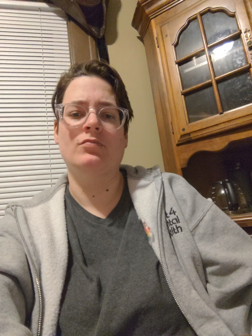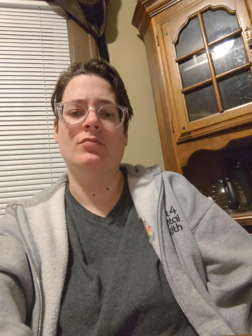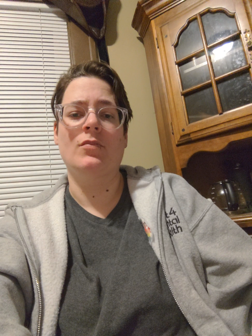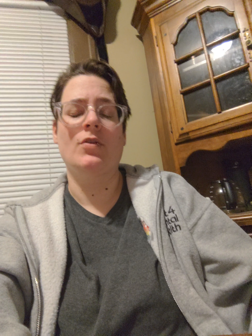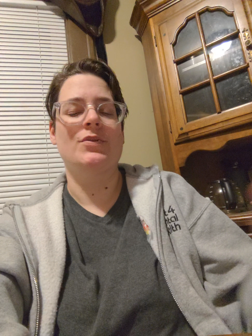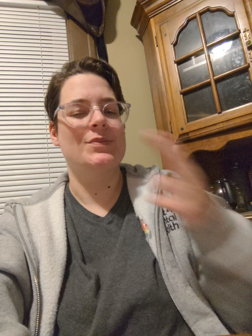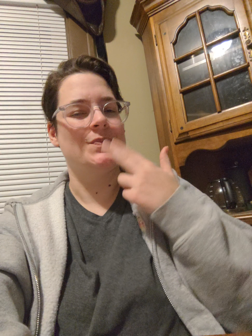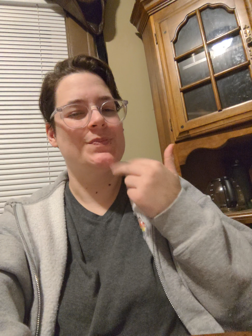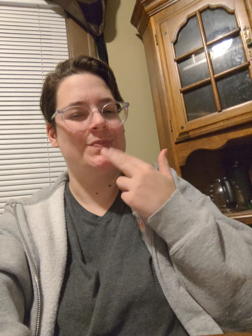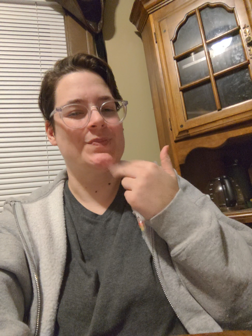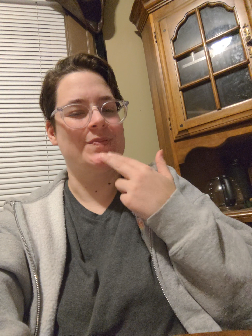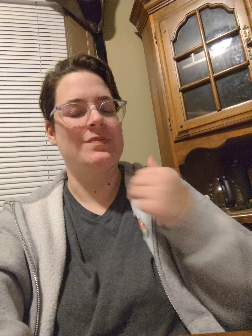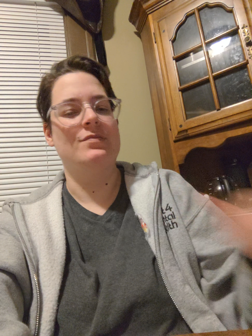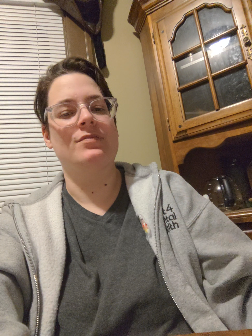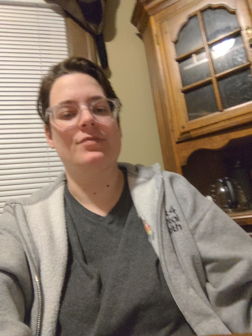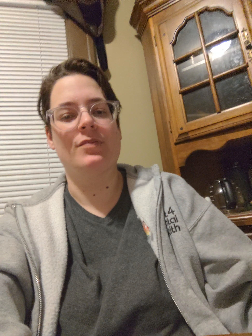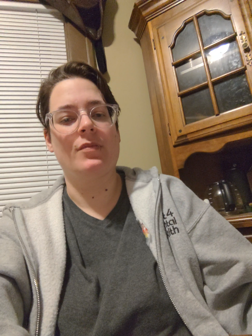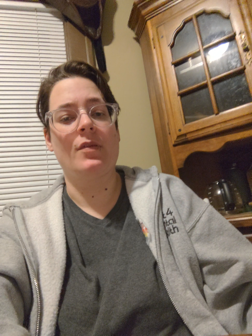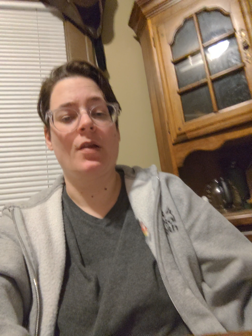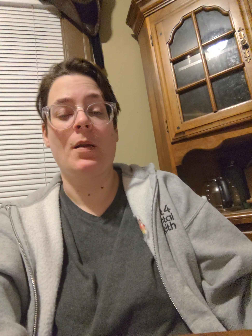cute